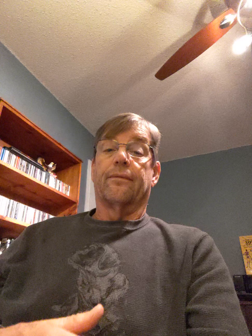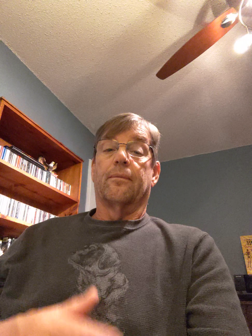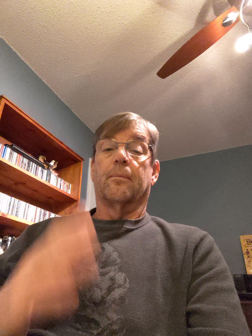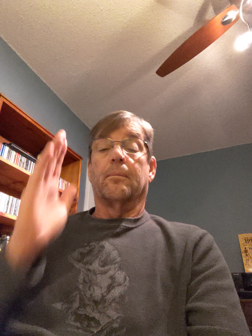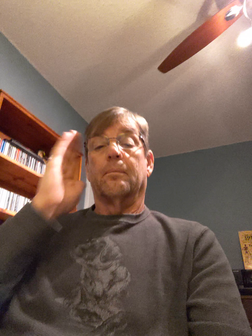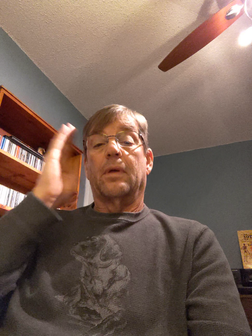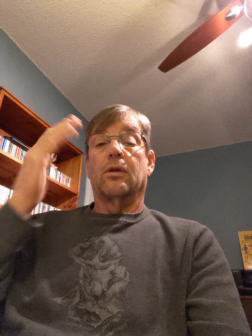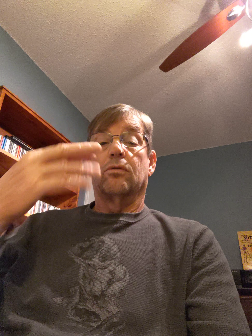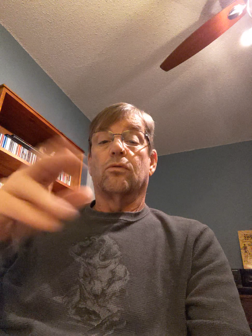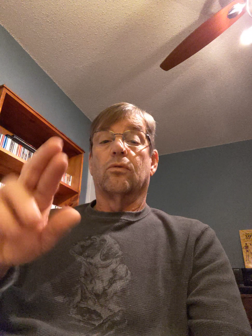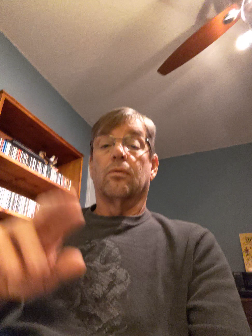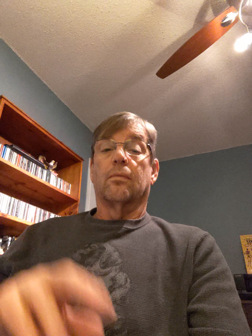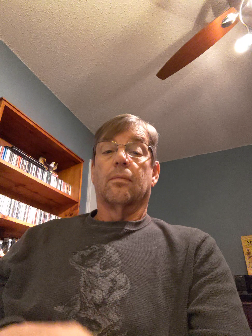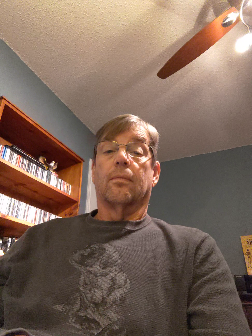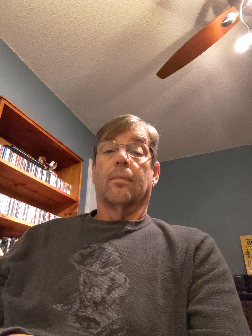bedroom